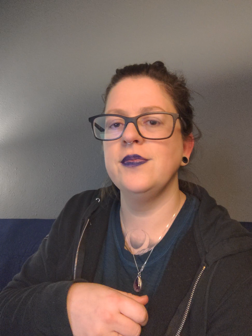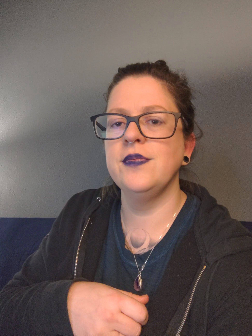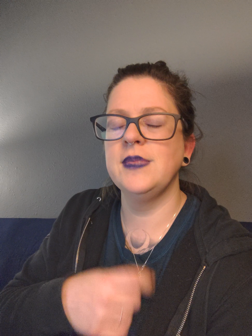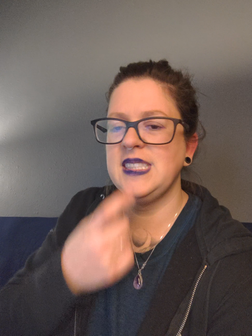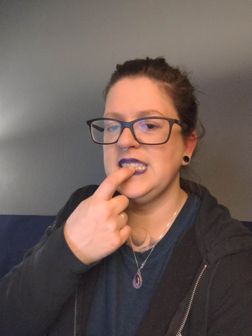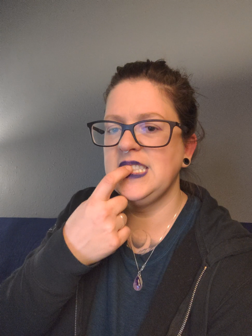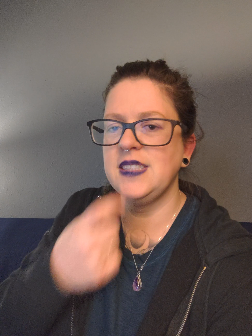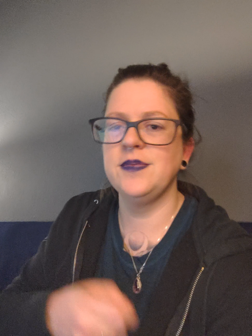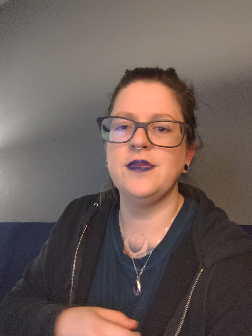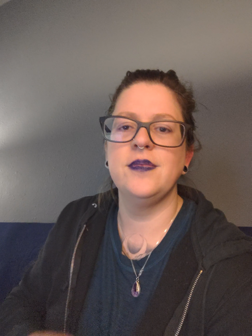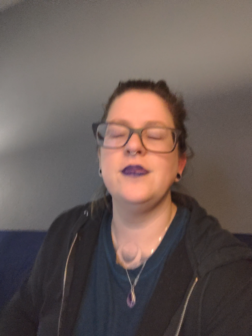window